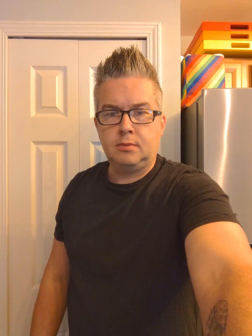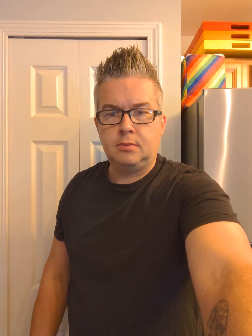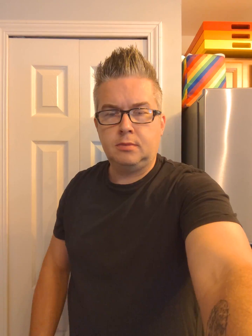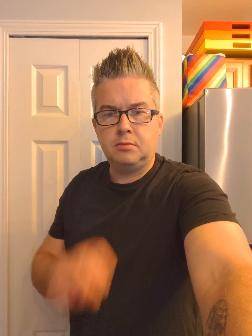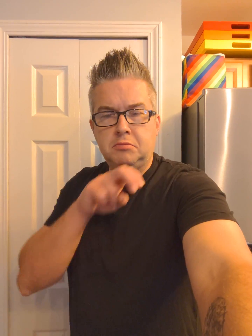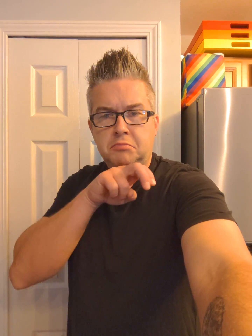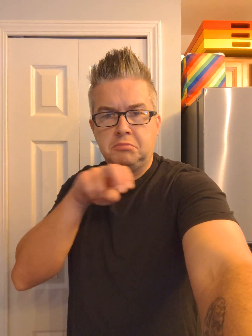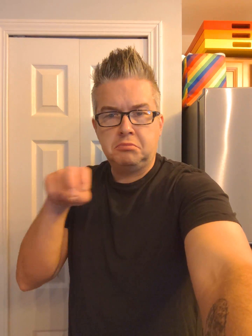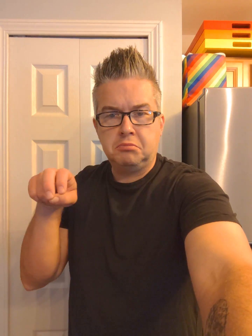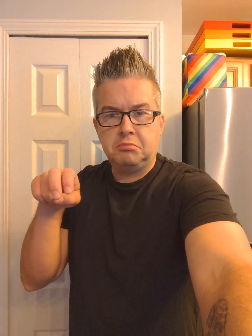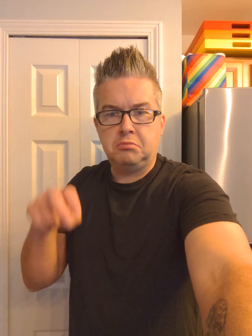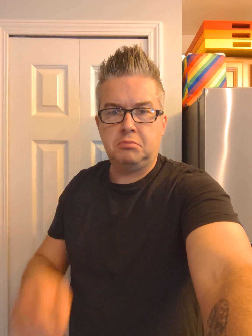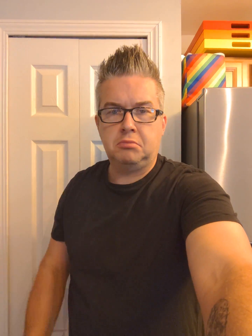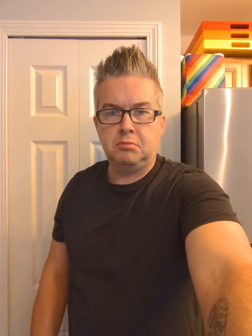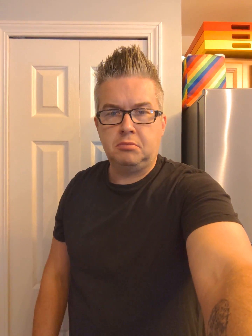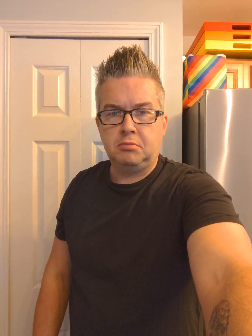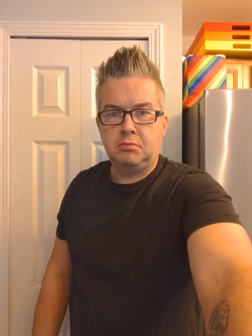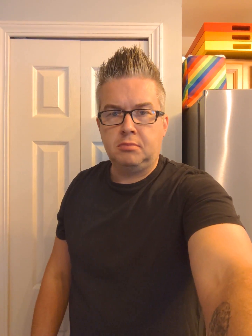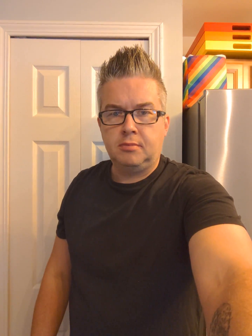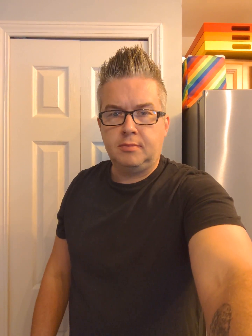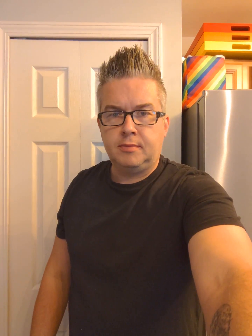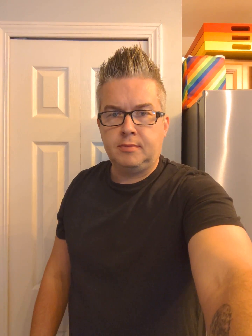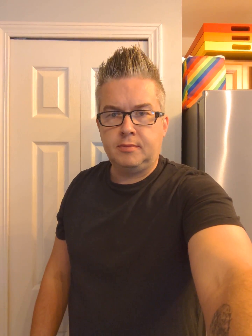porch